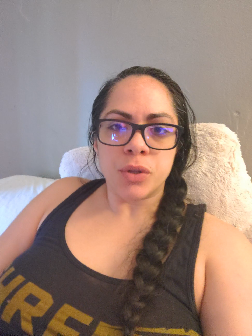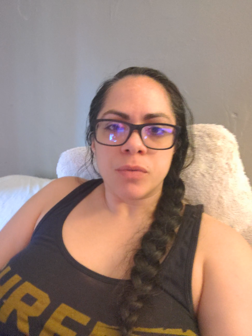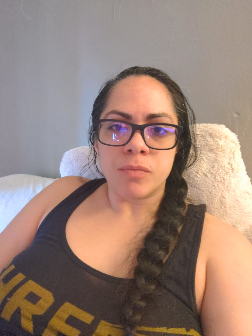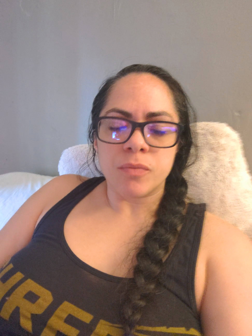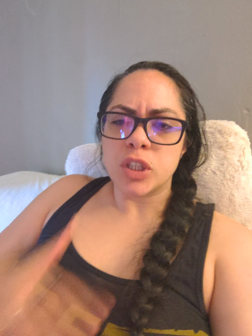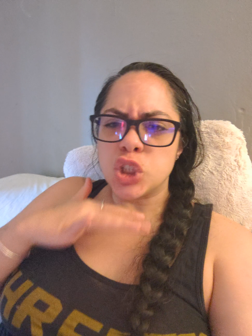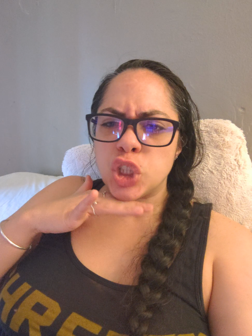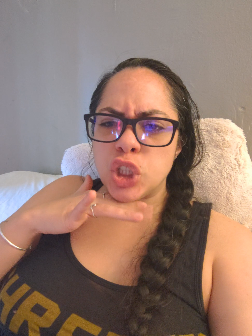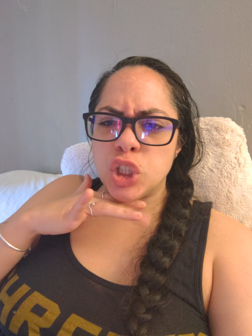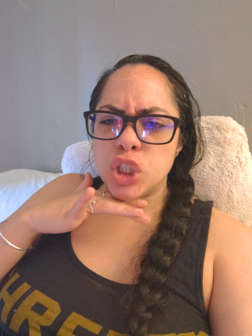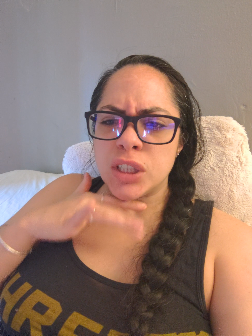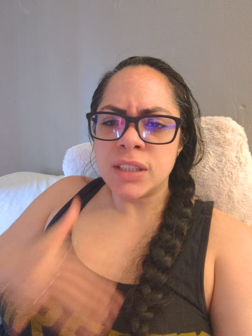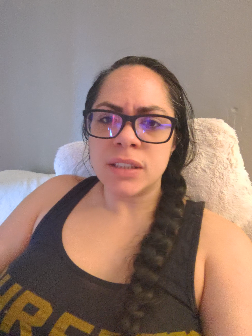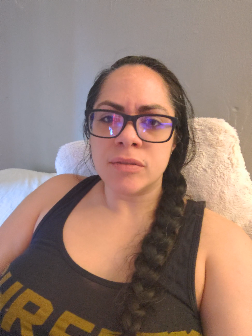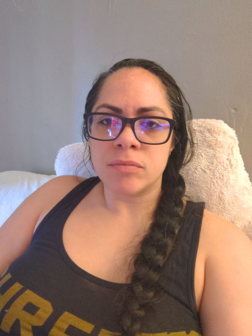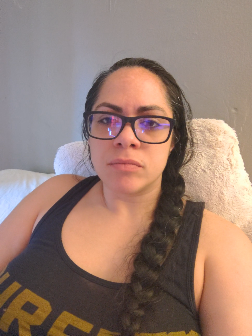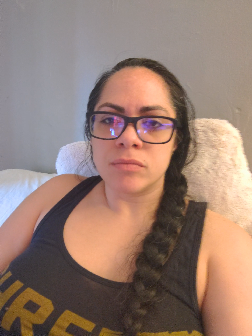dirty